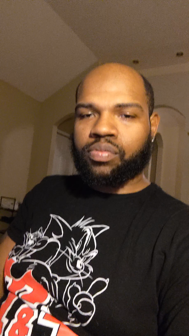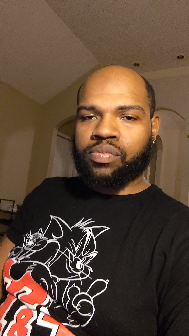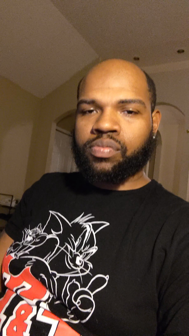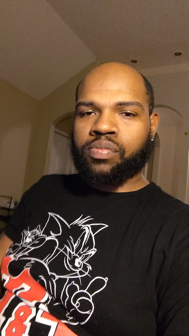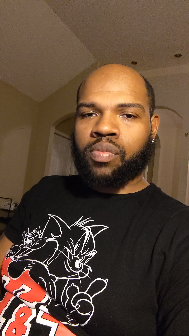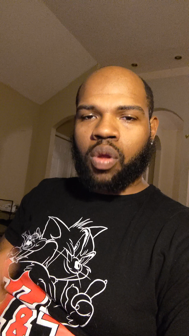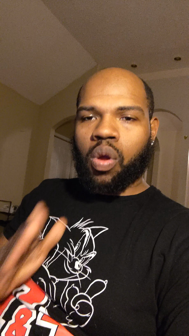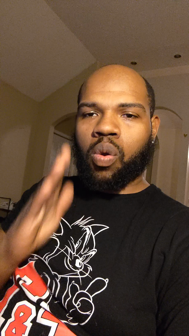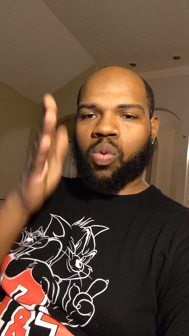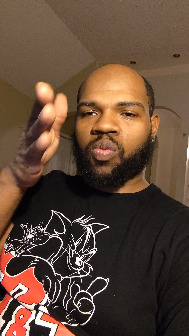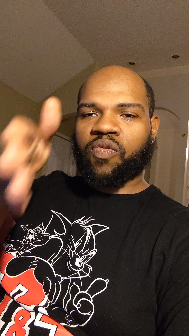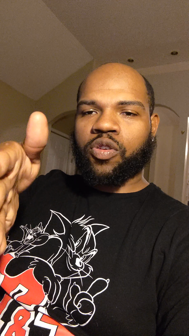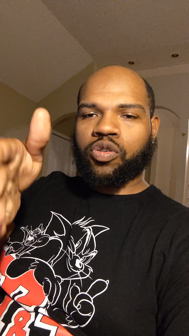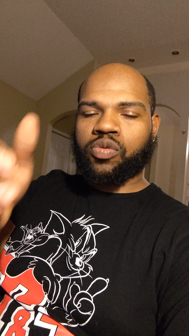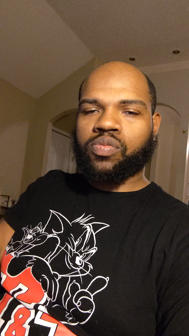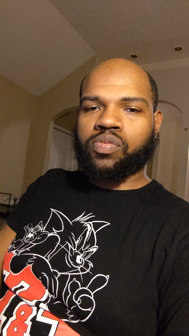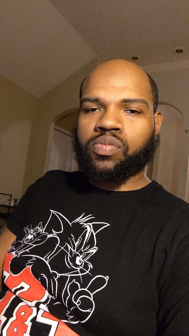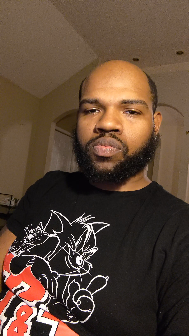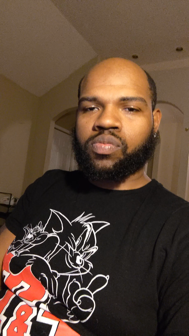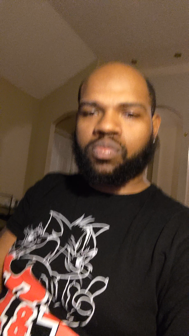over